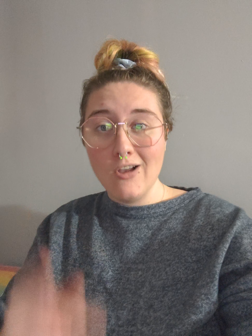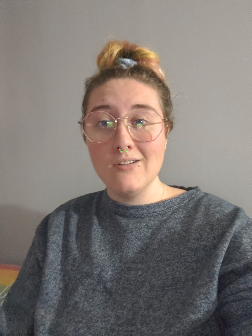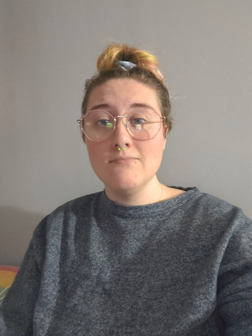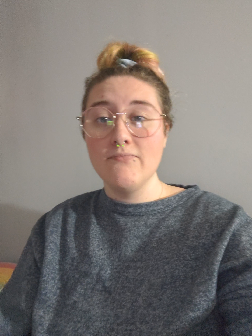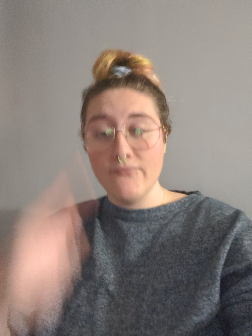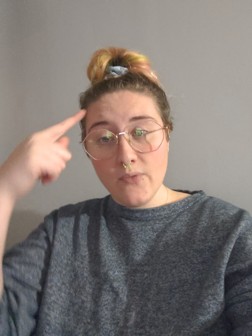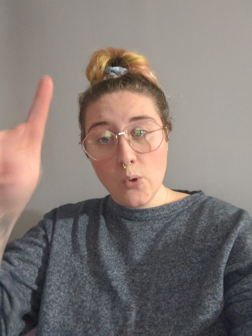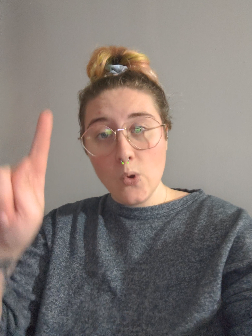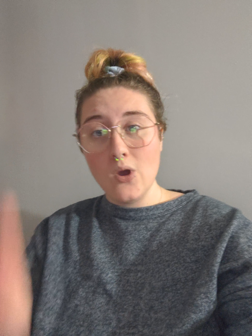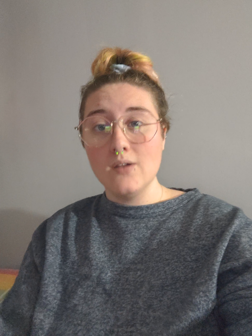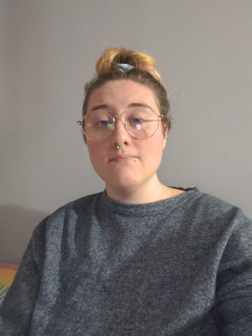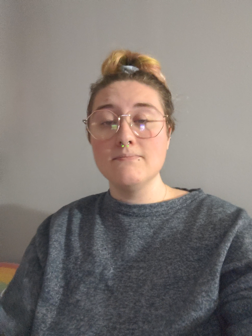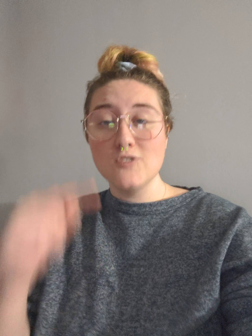for